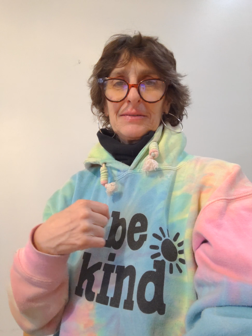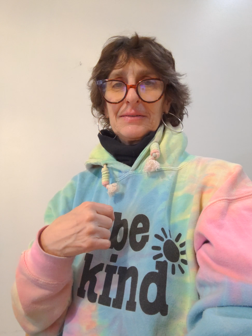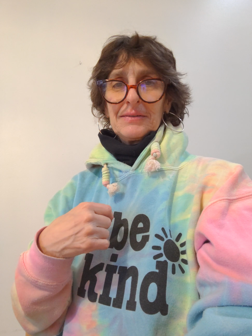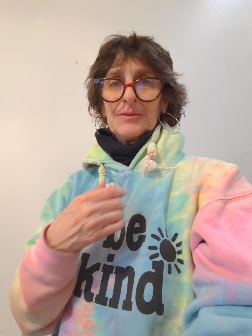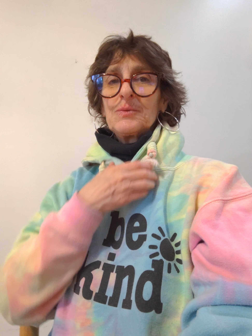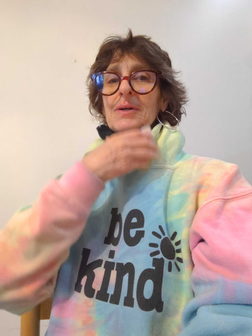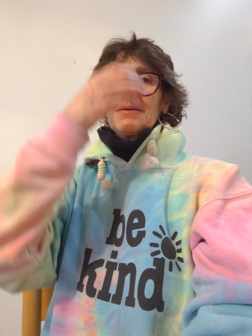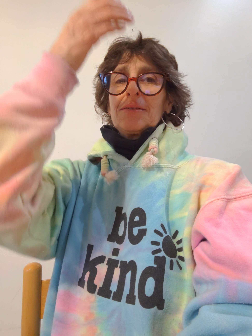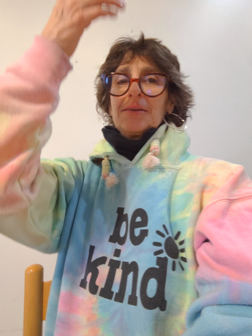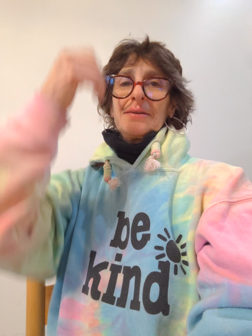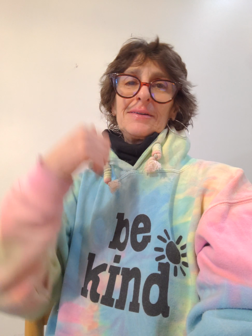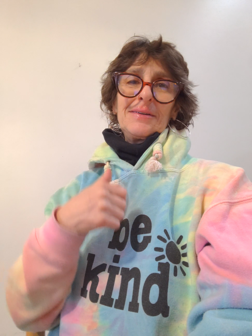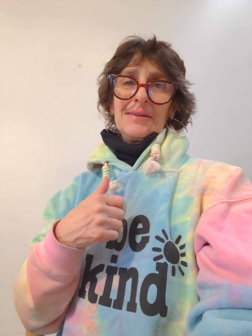giraffe